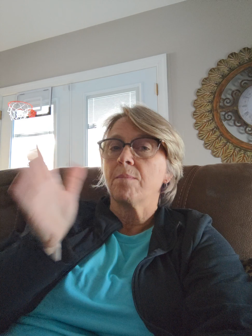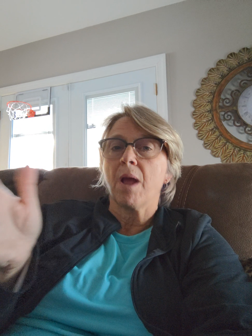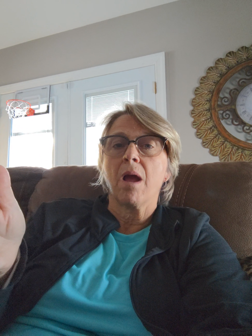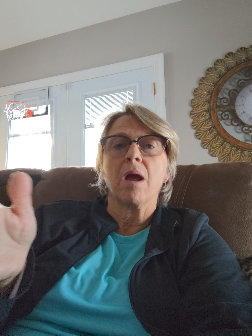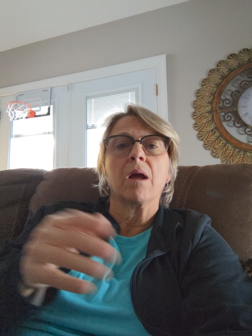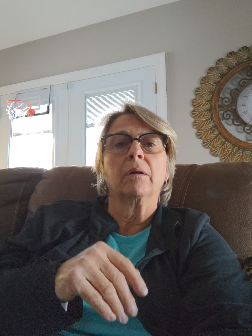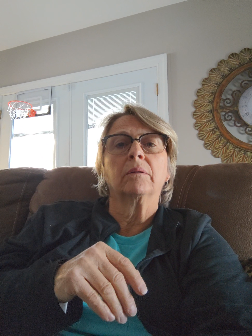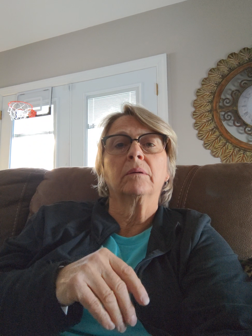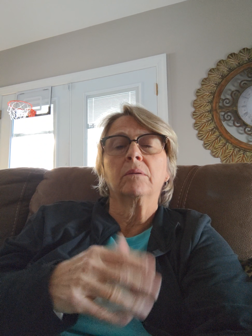grandma